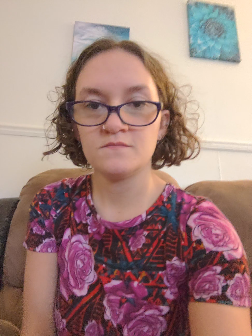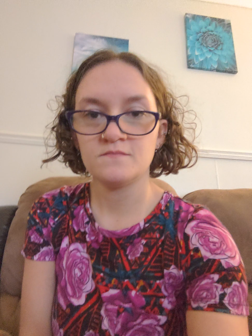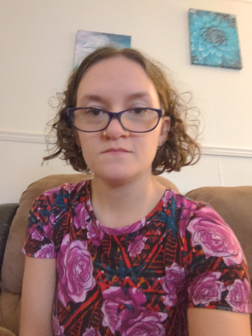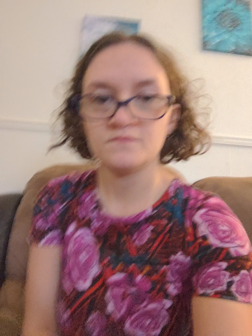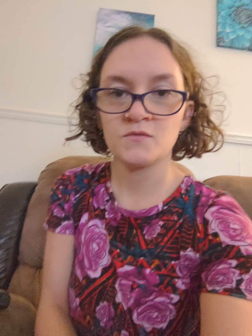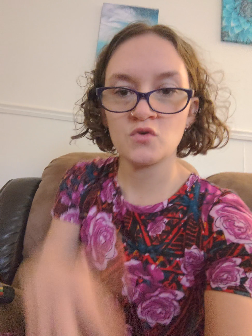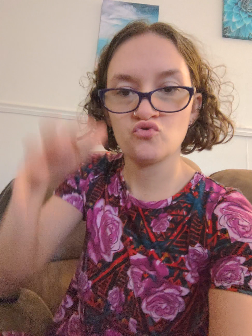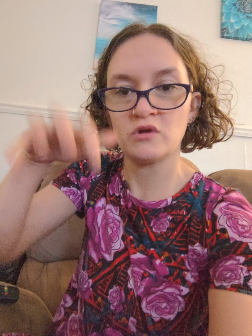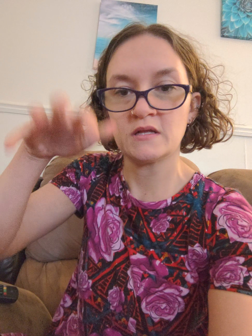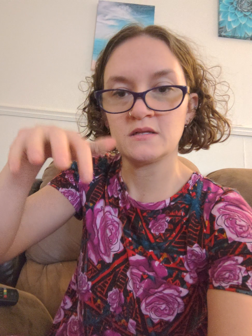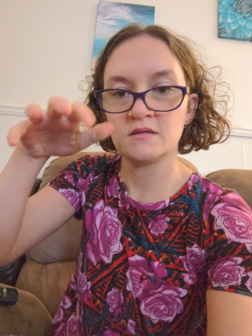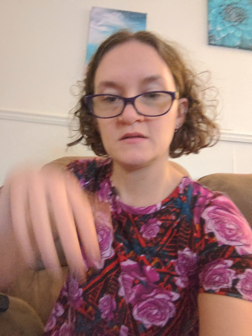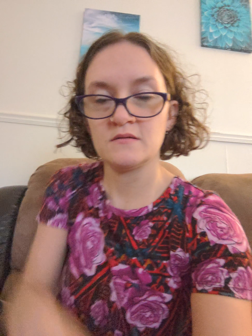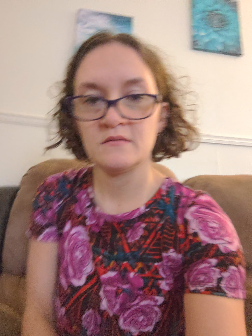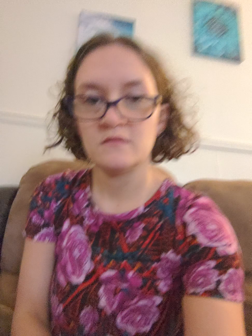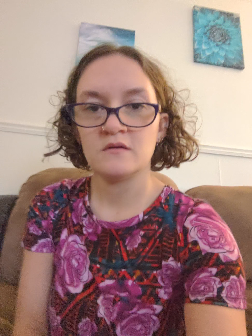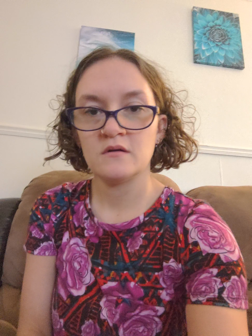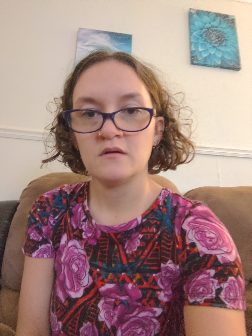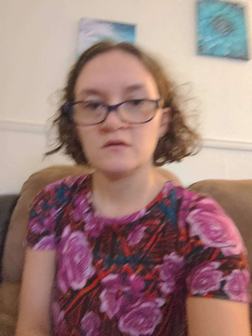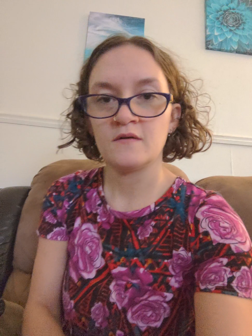rain